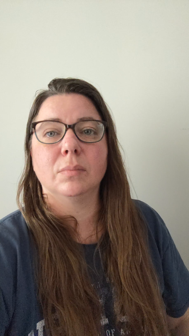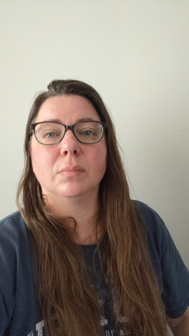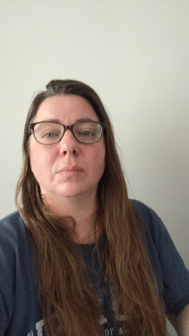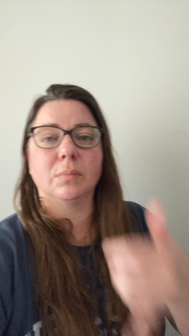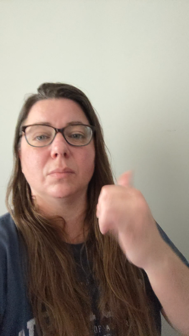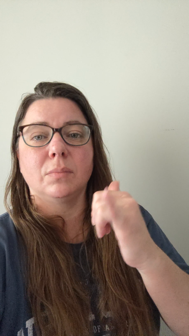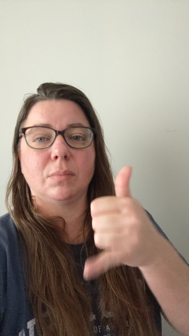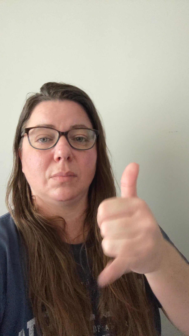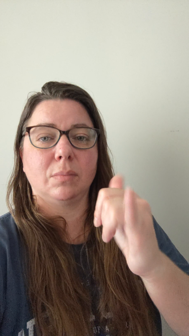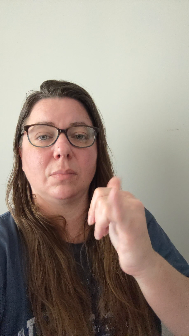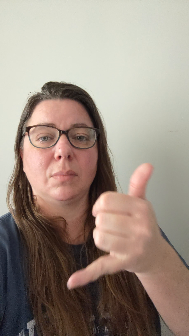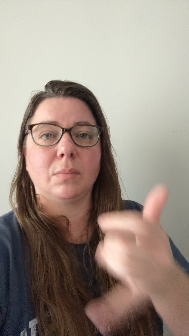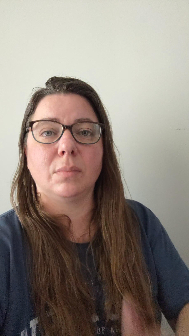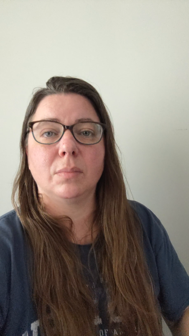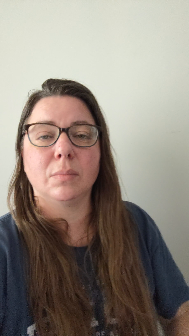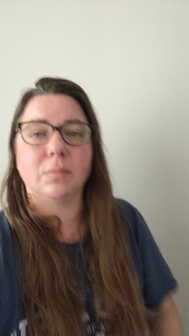rocking chair